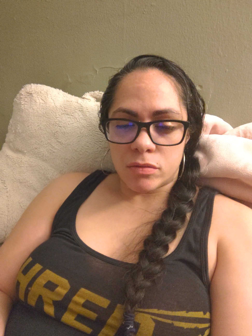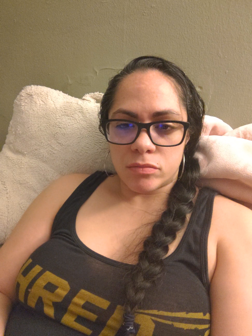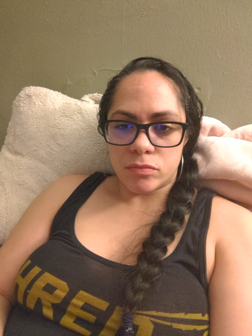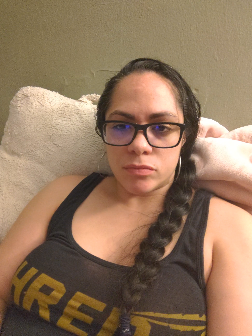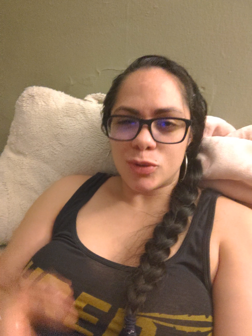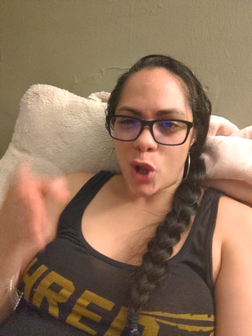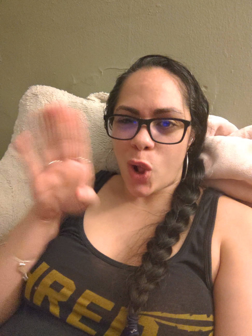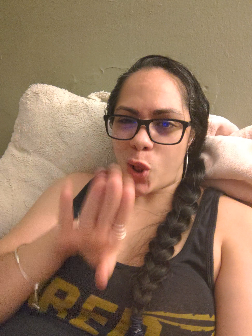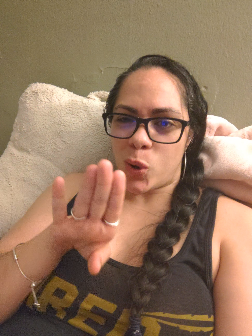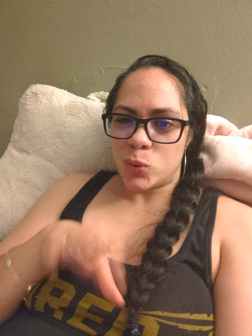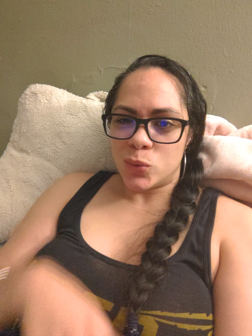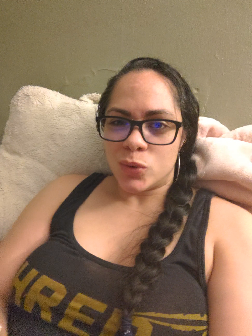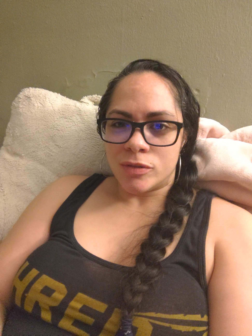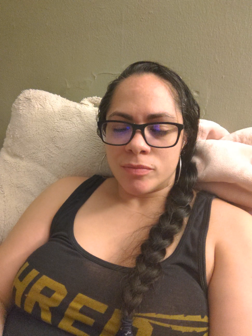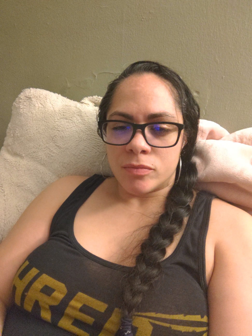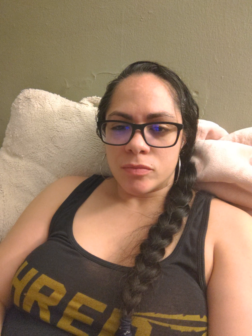close